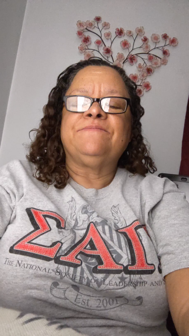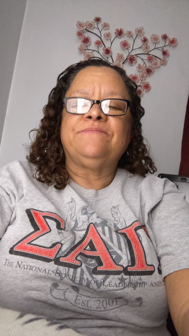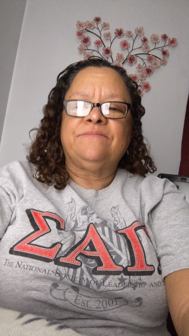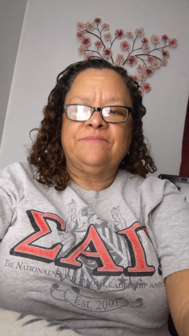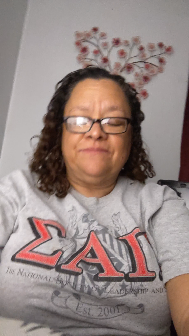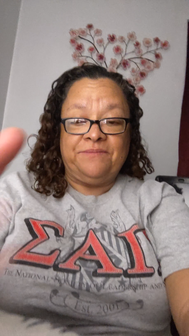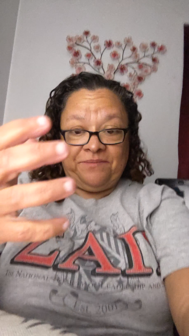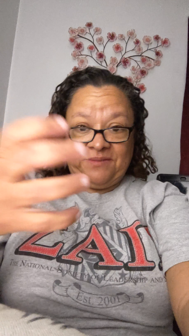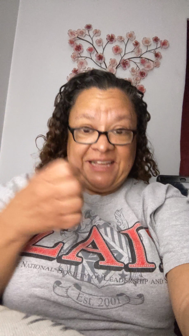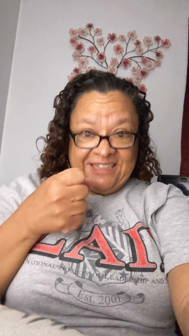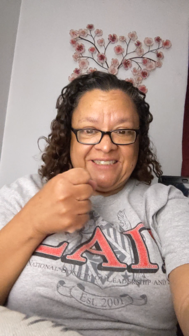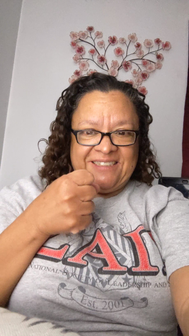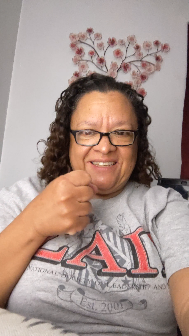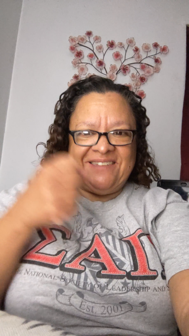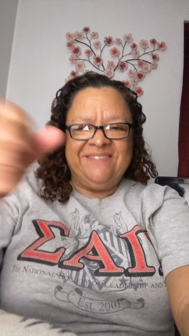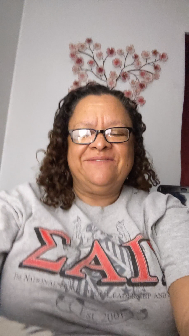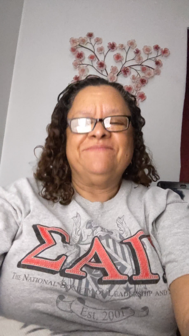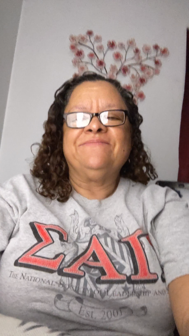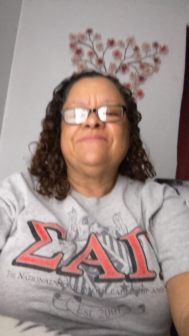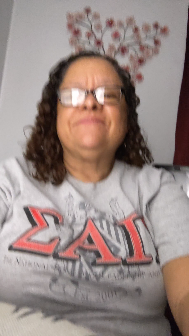get